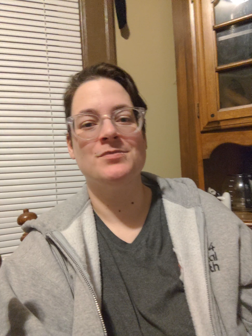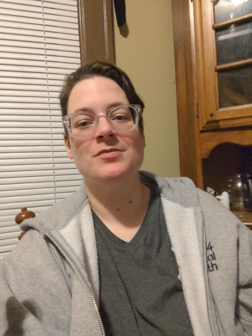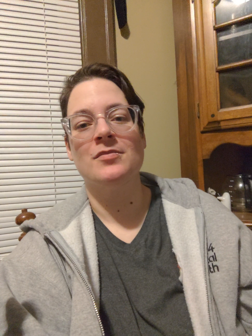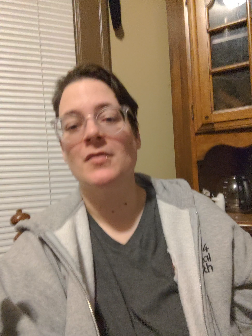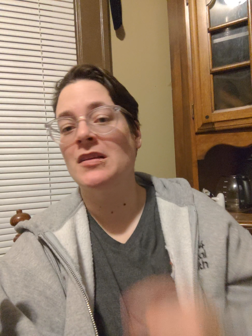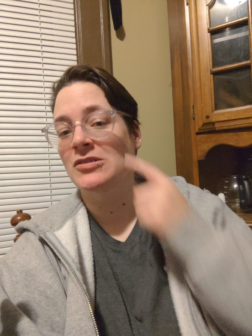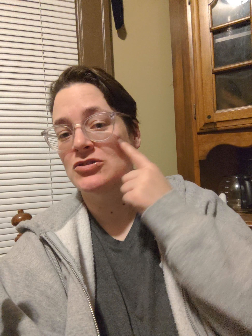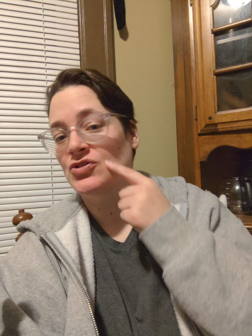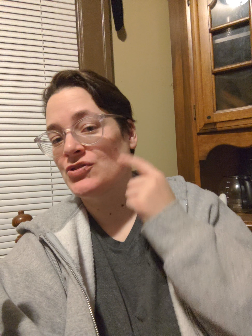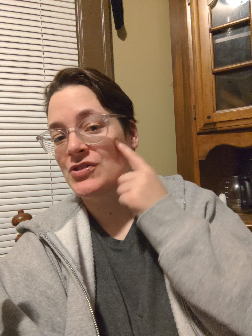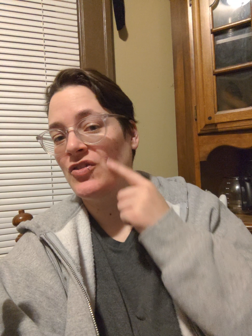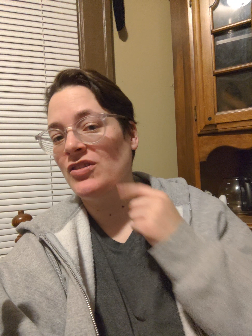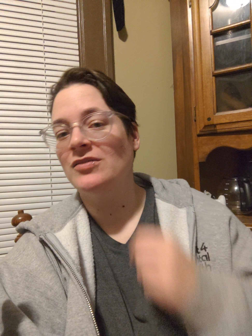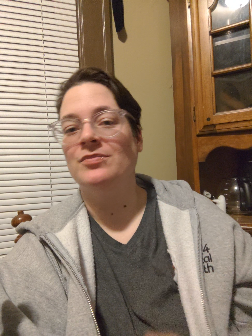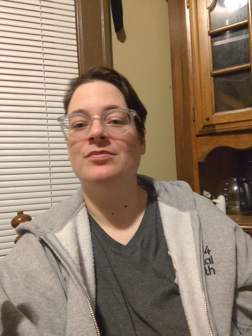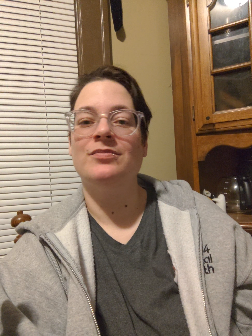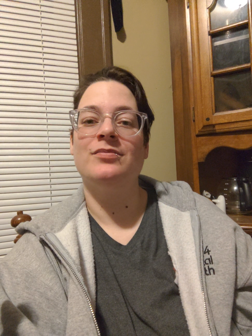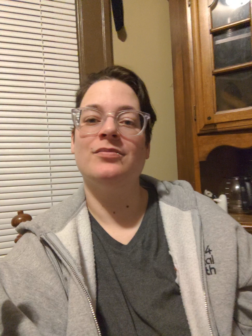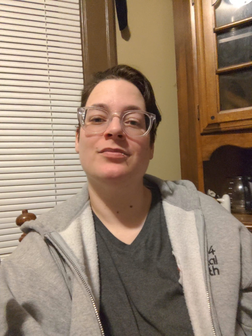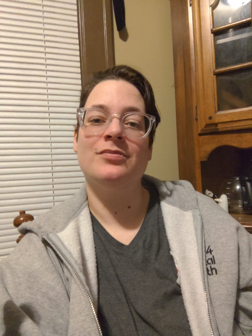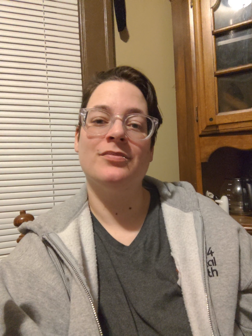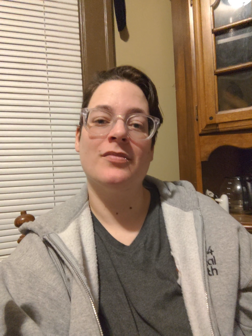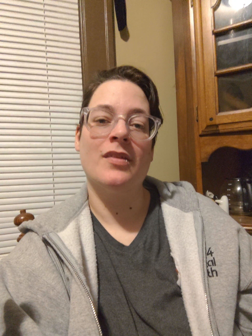cheek